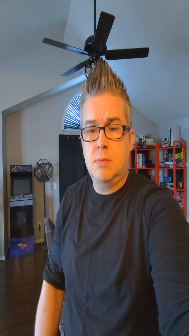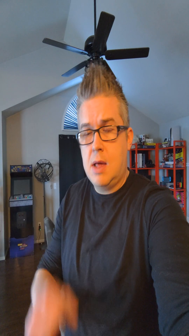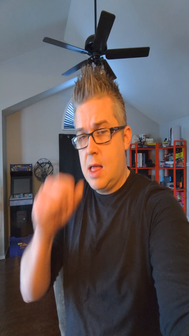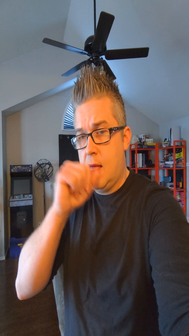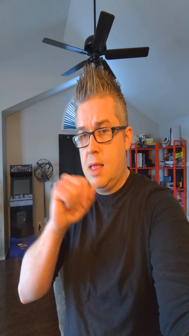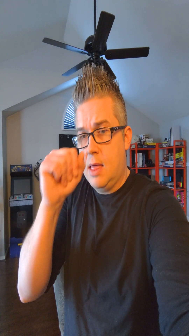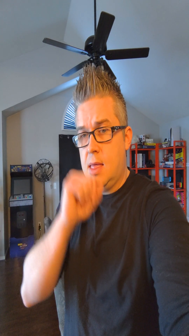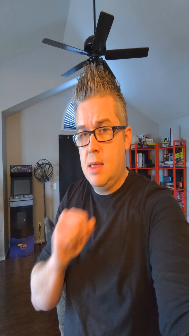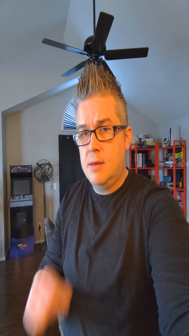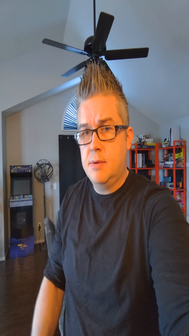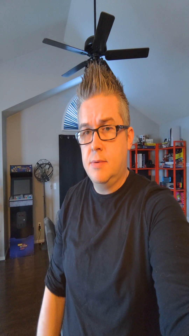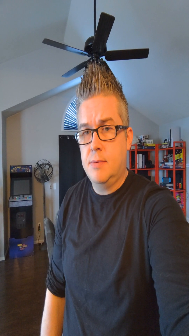ice cream